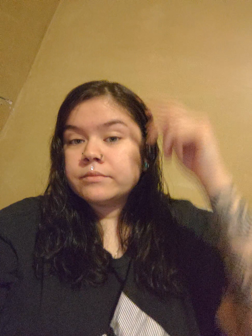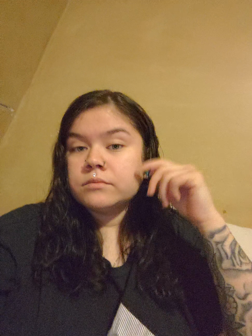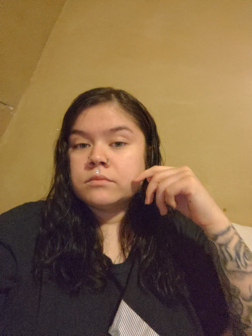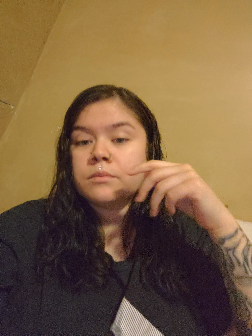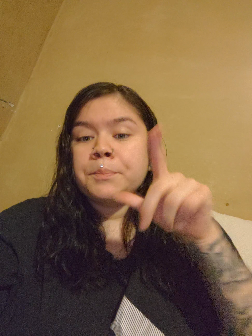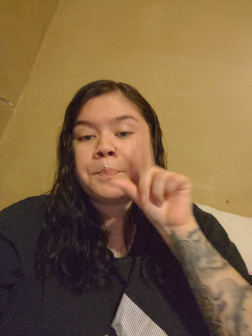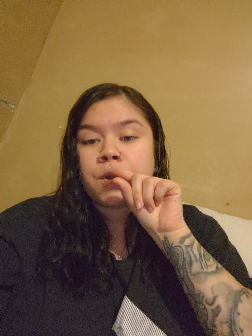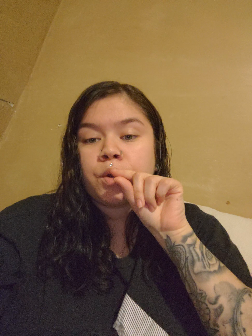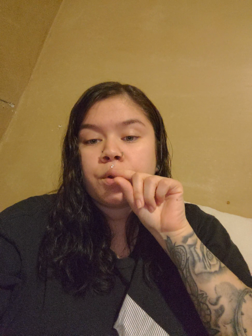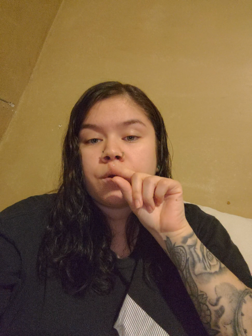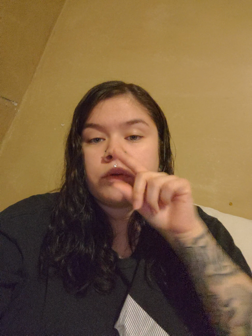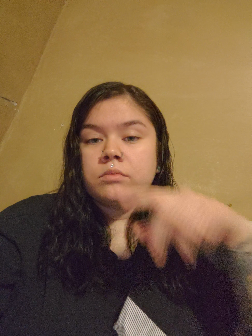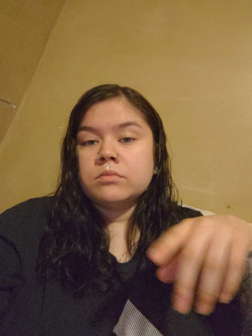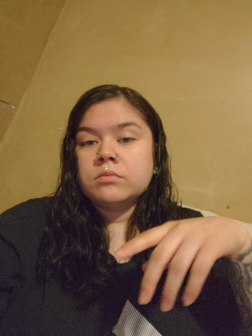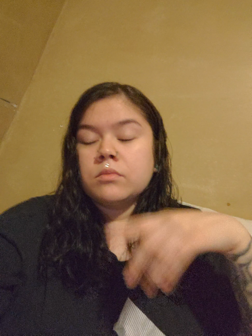bird